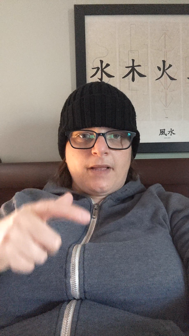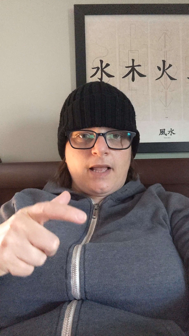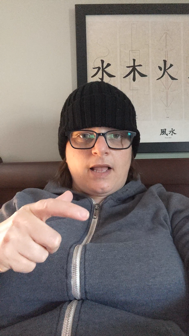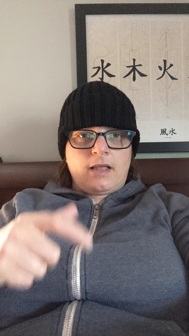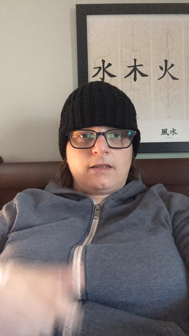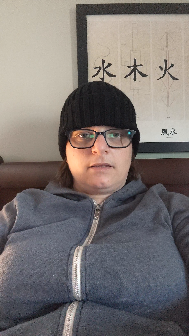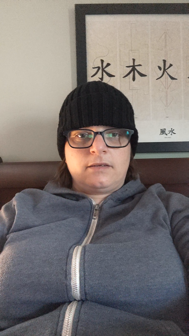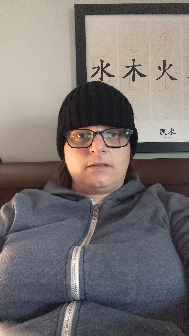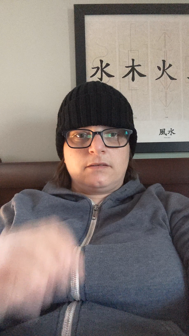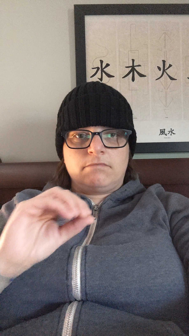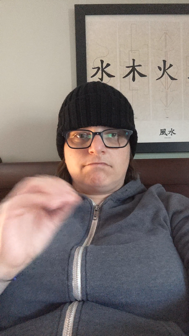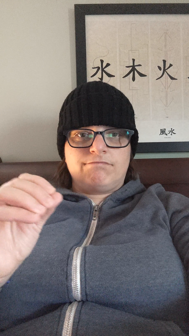none